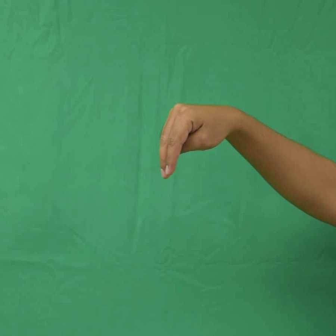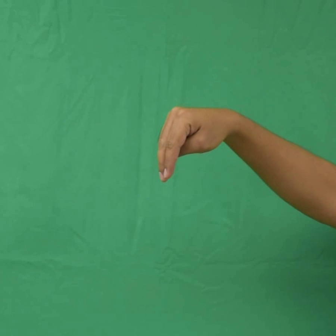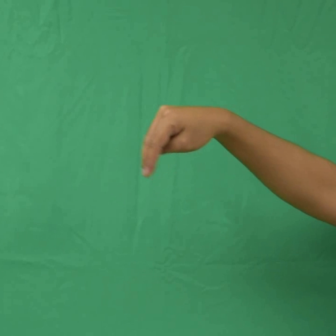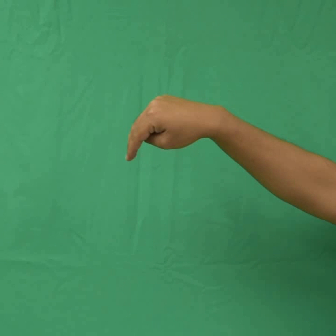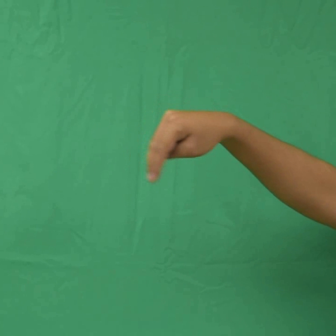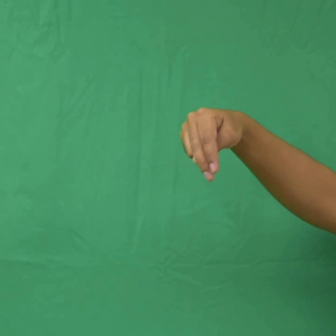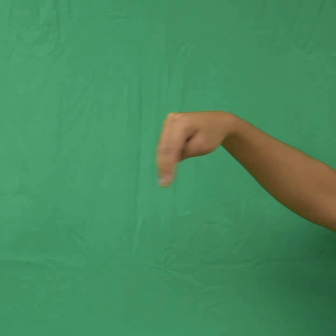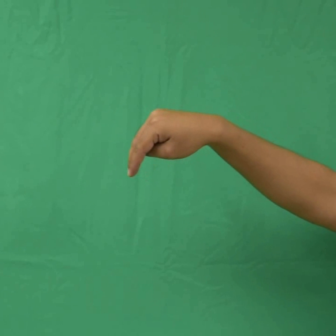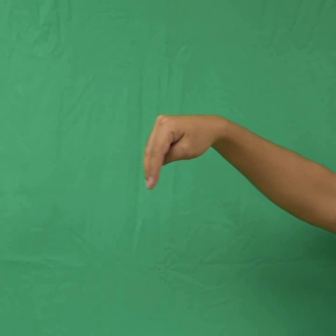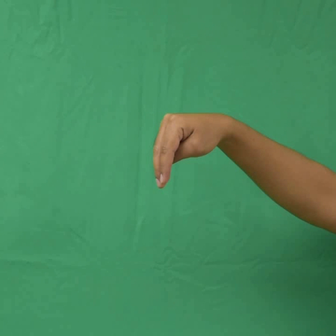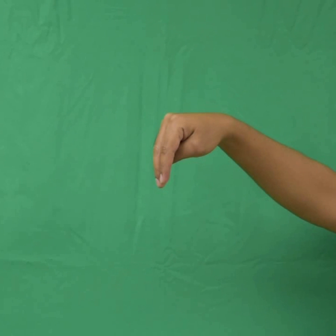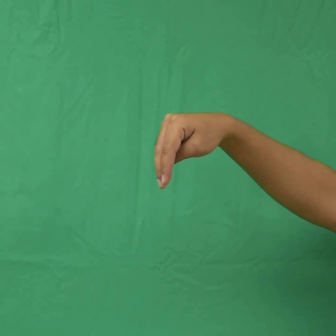Ñ